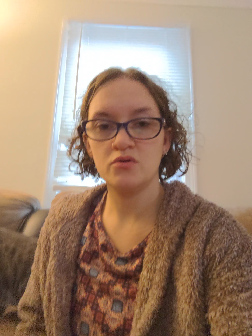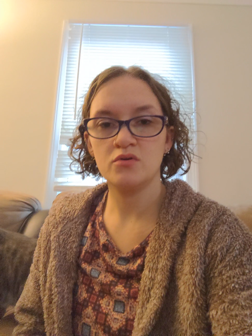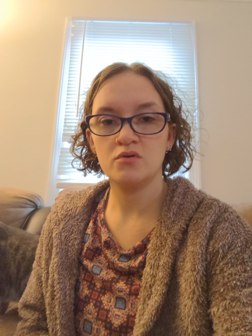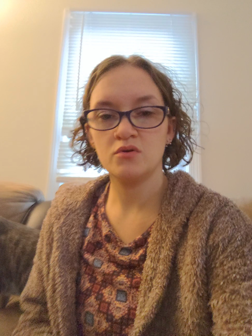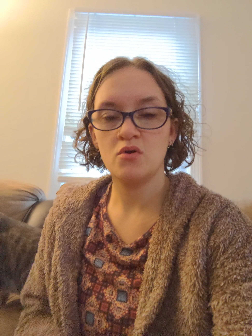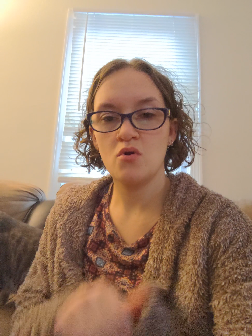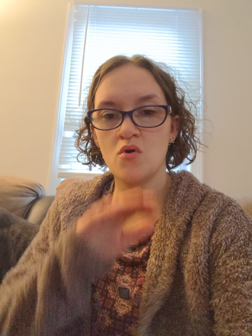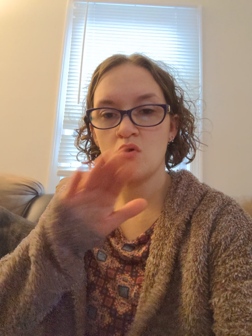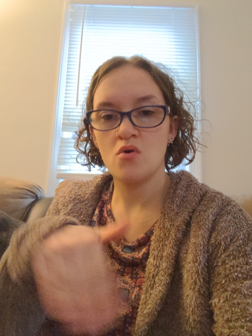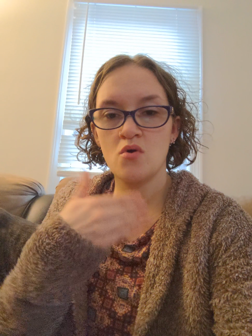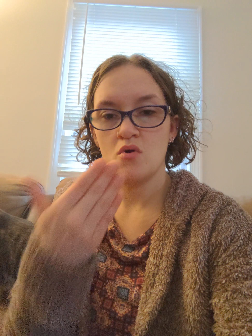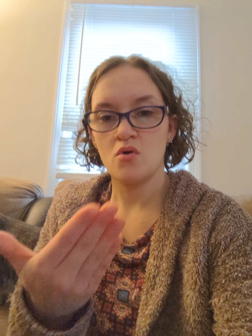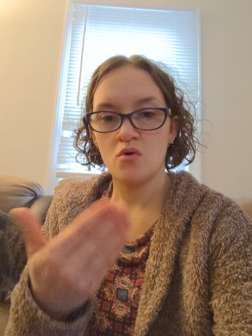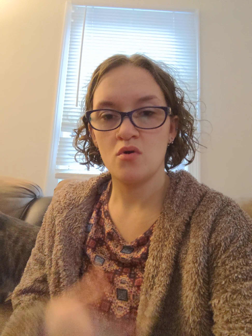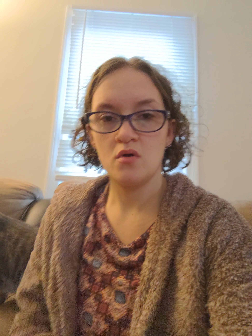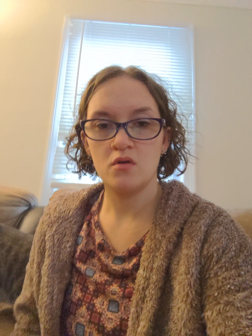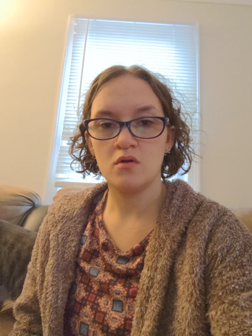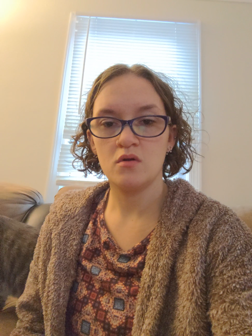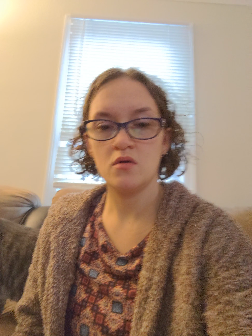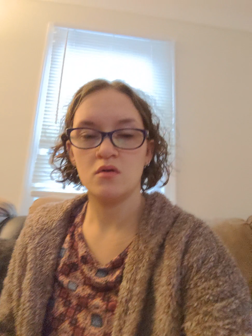all